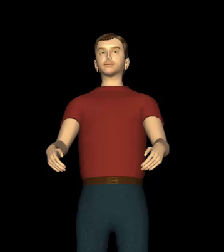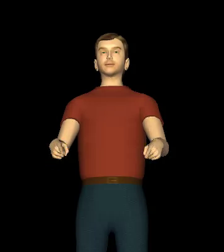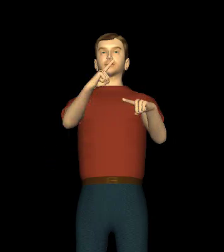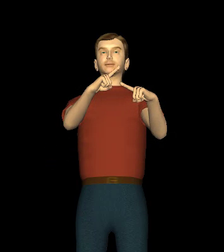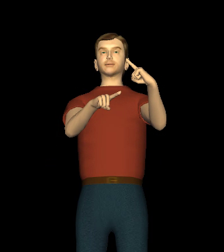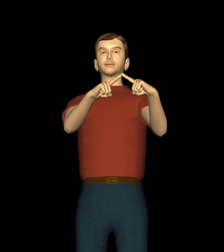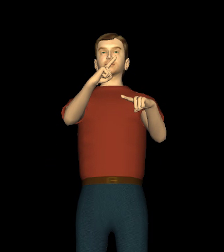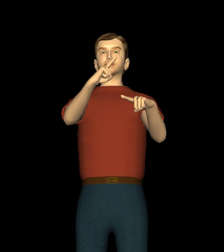هدايا